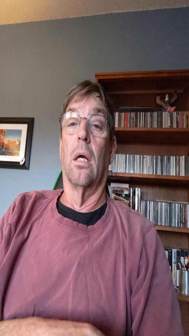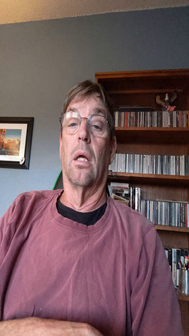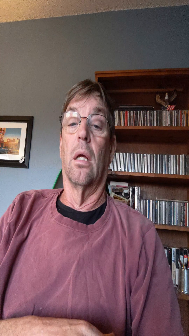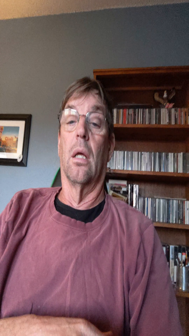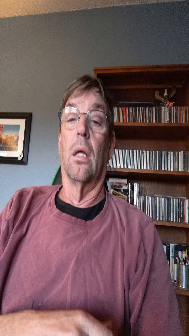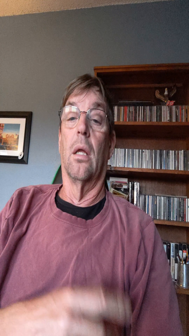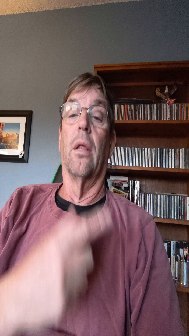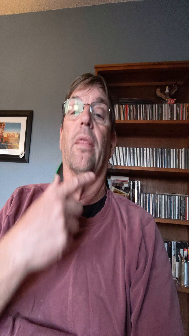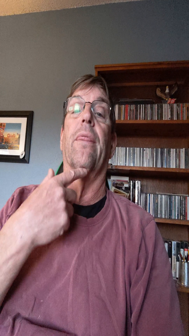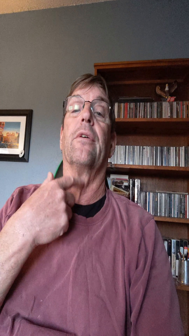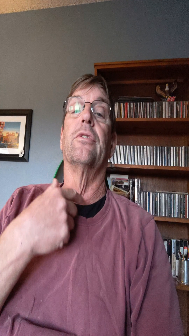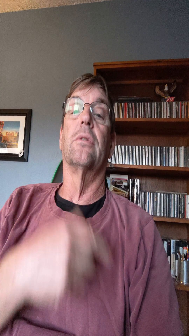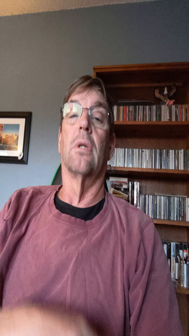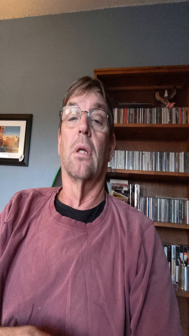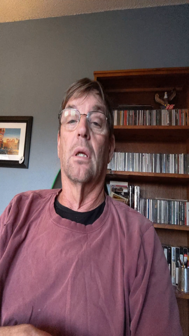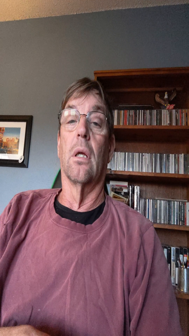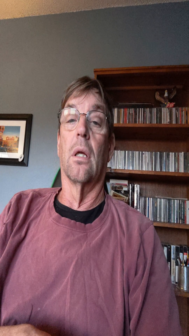thirsty